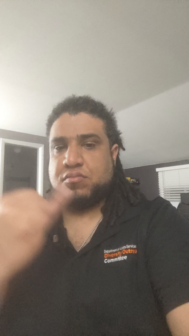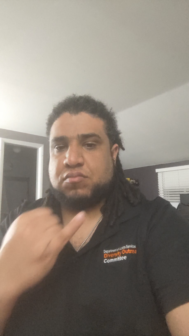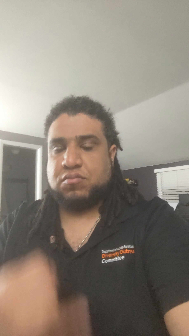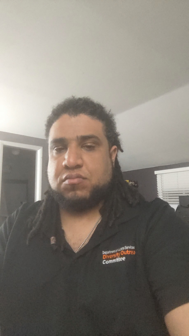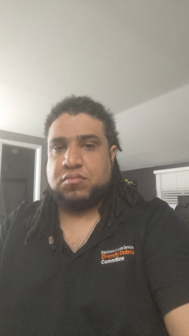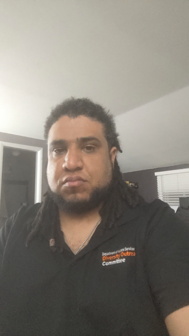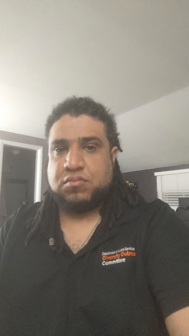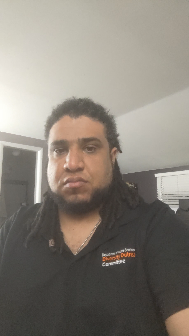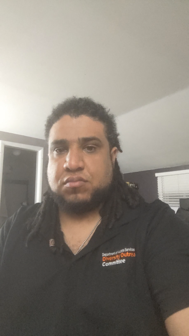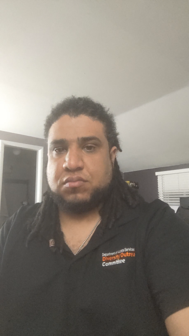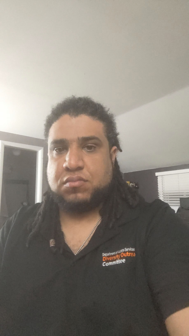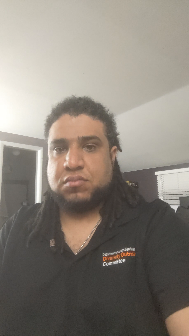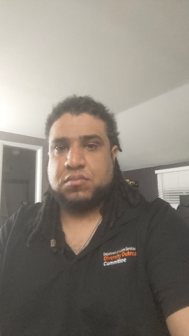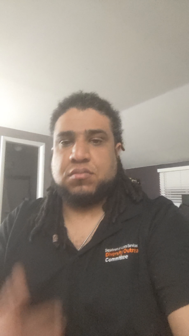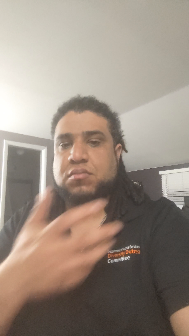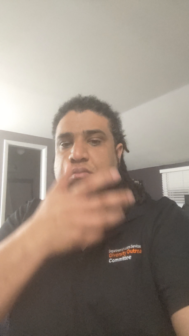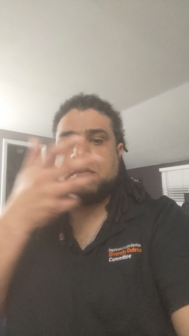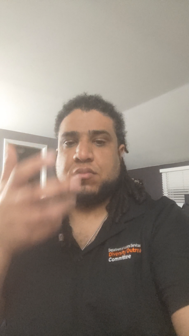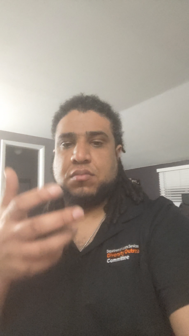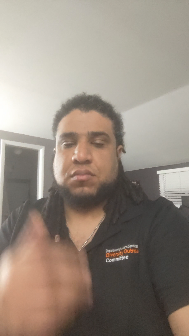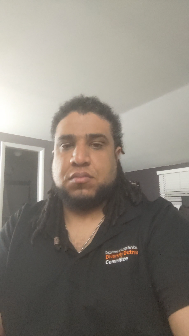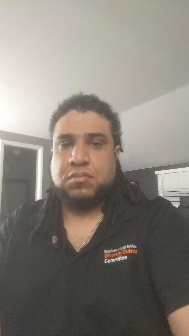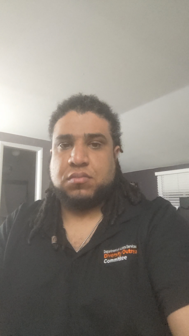a lot